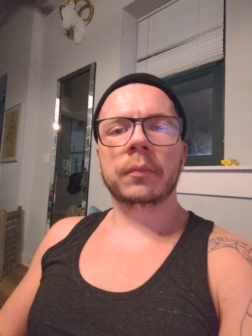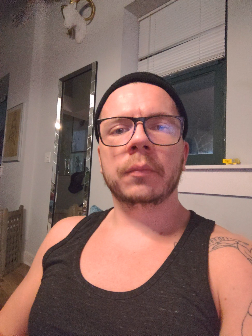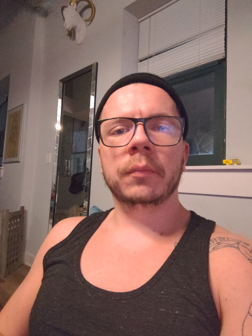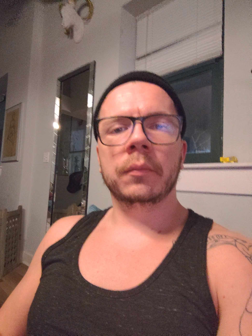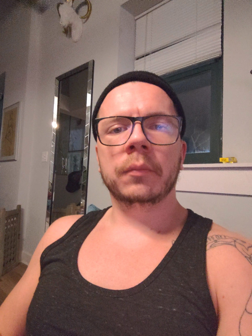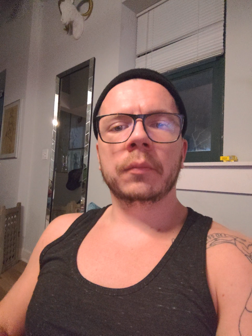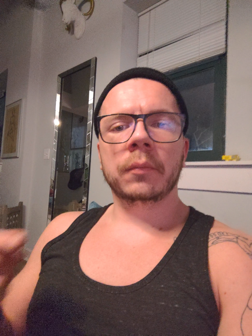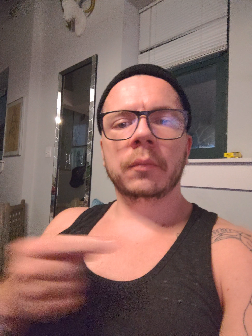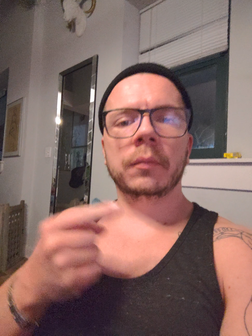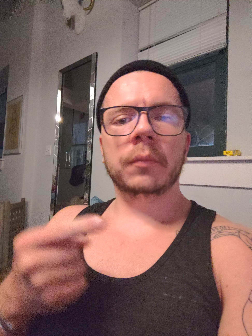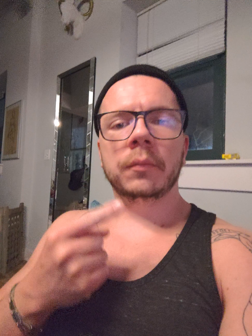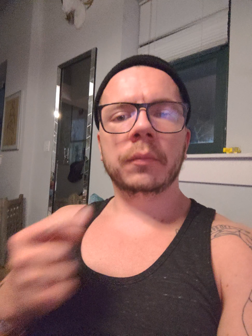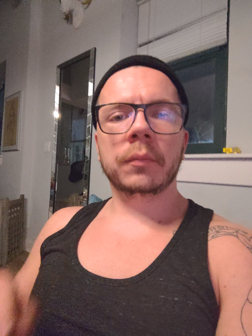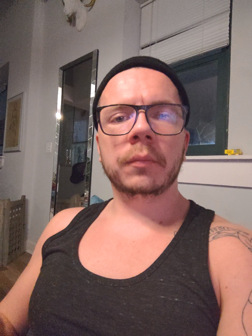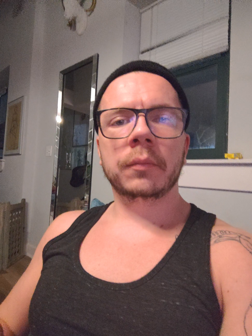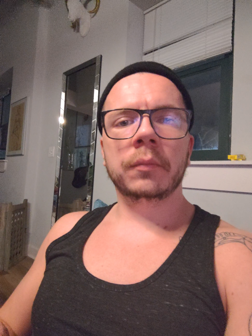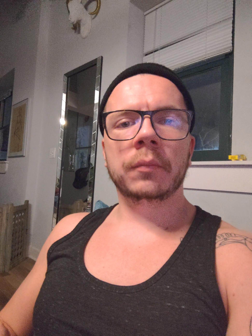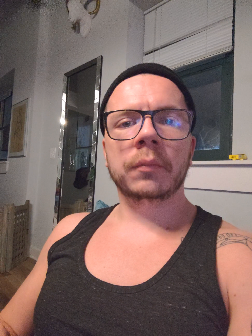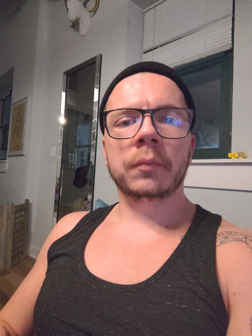owie